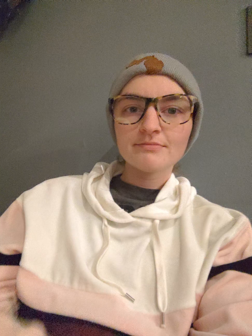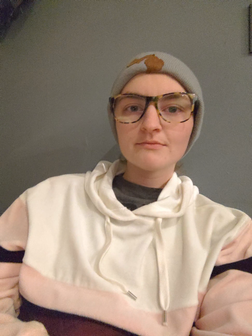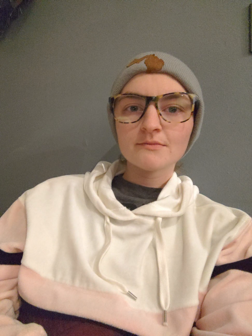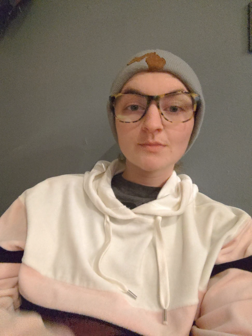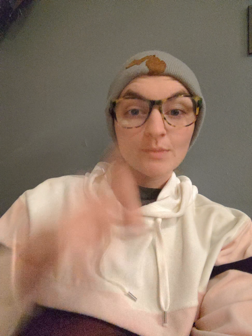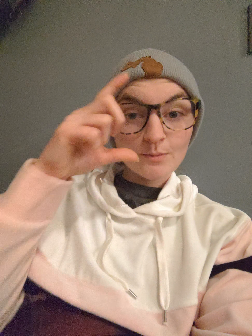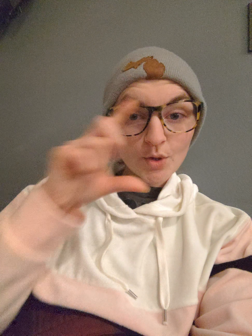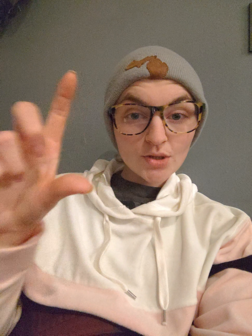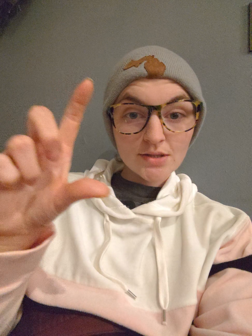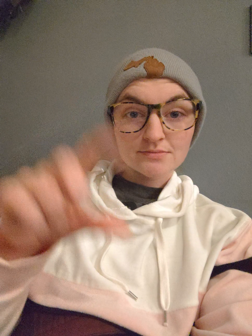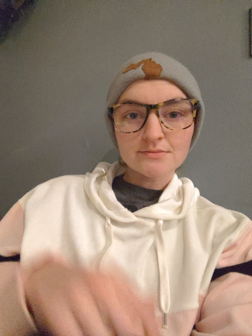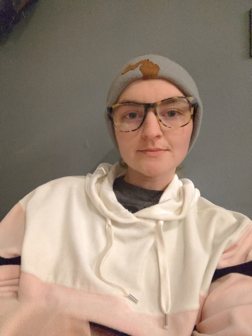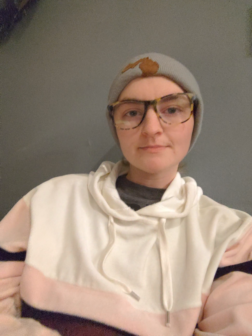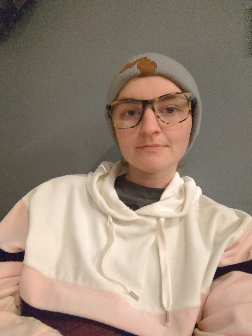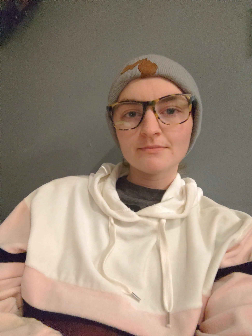moon